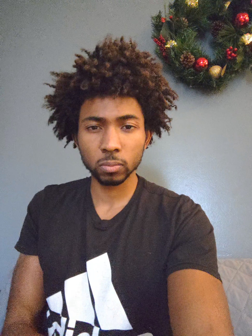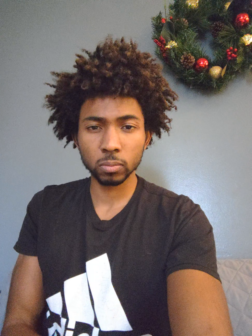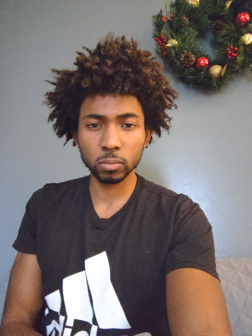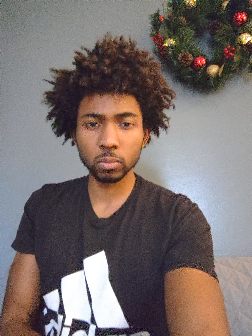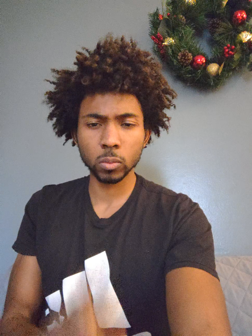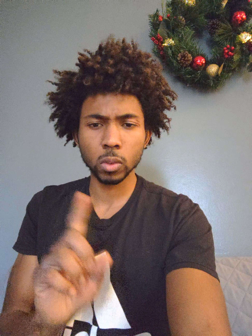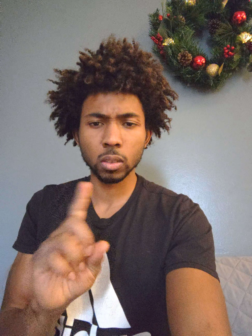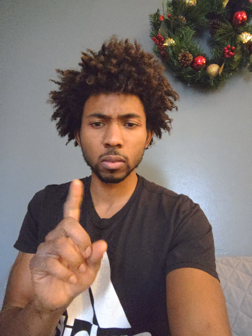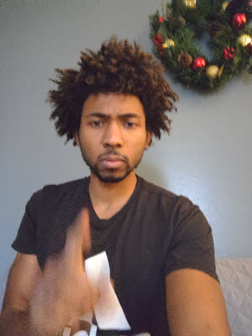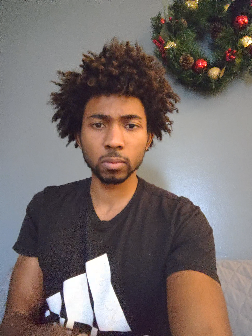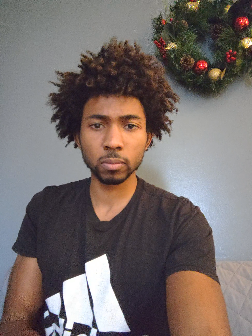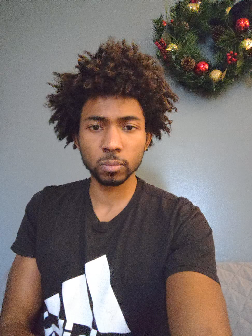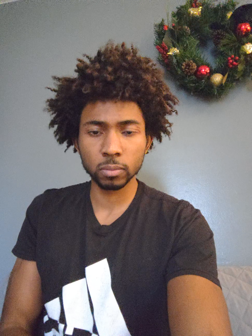where